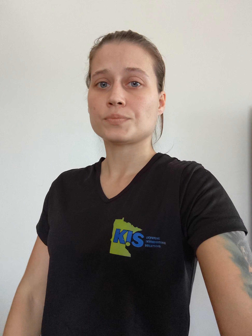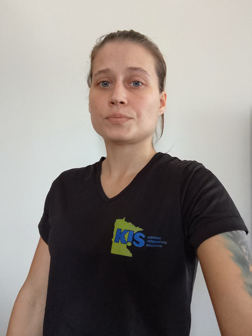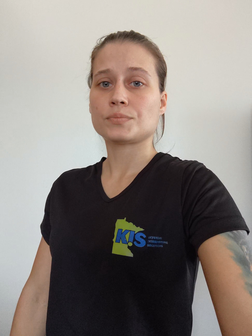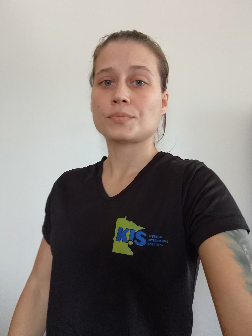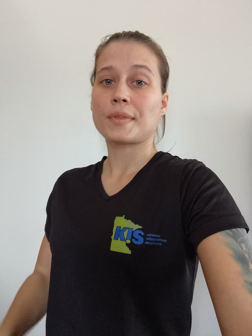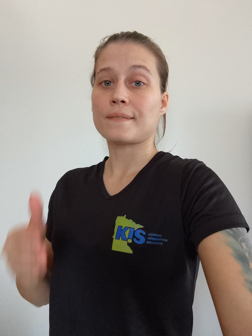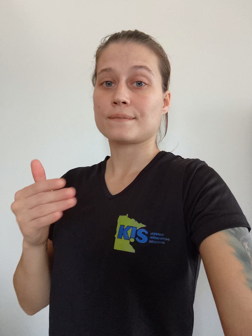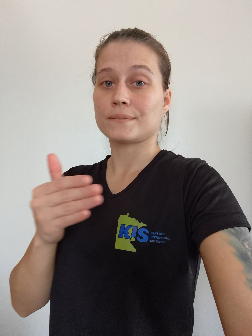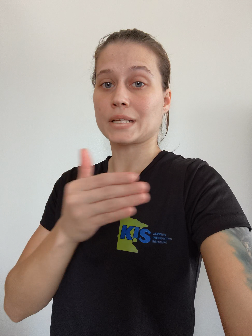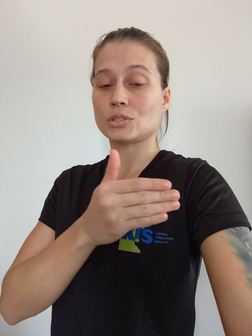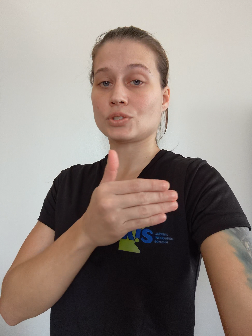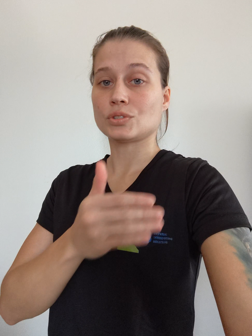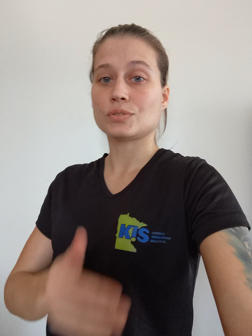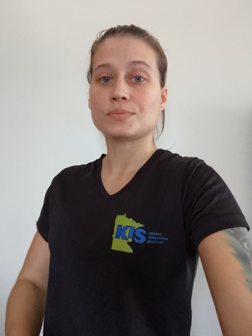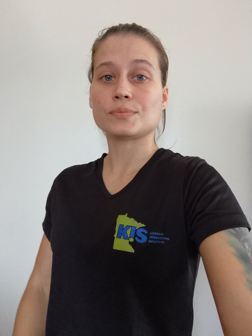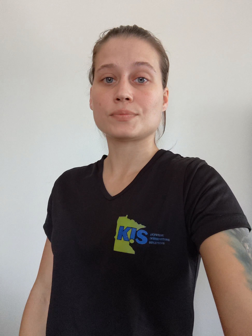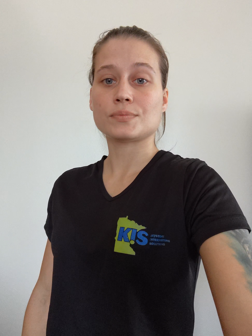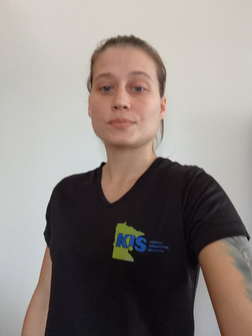fish